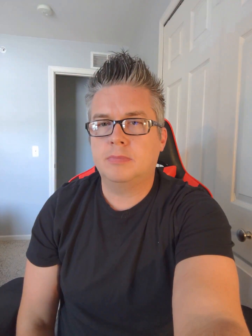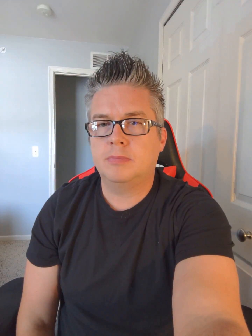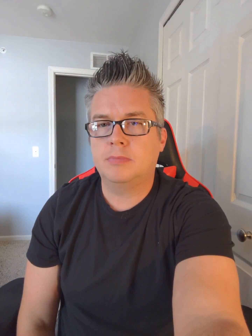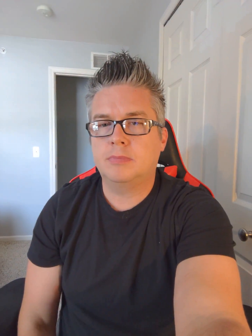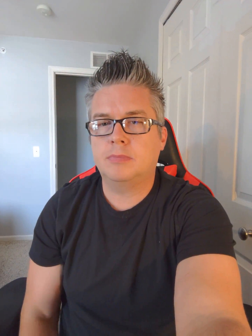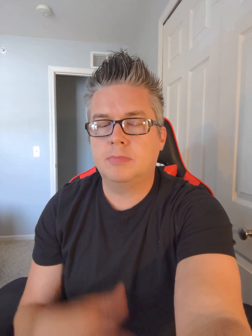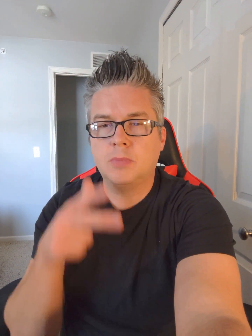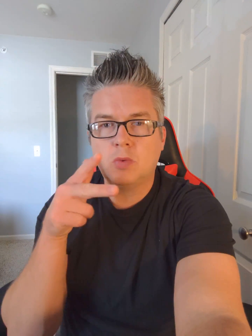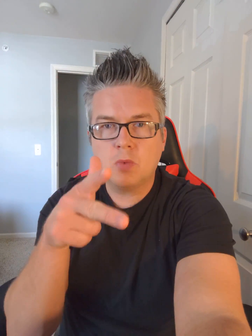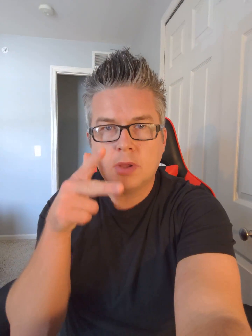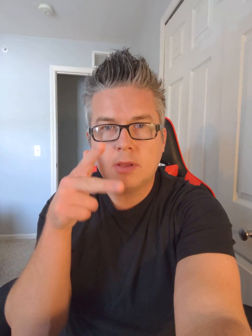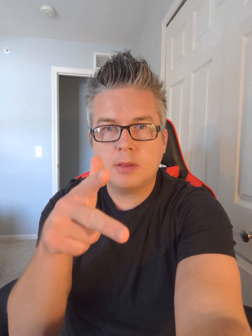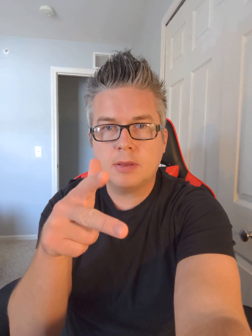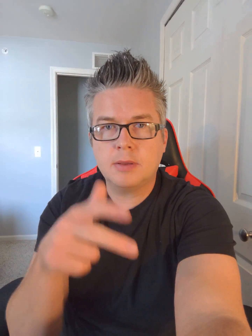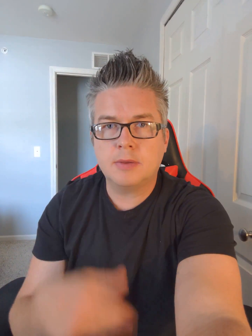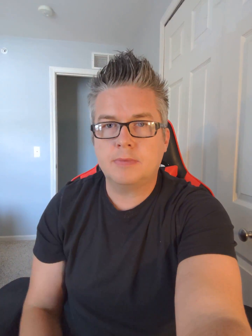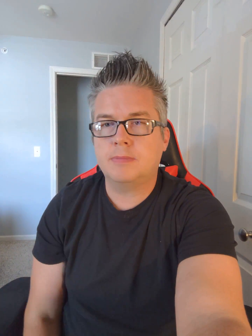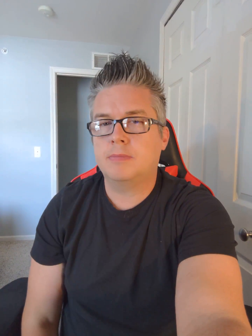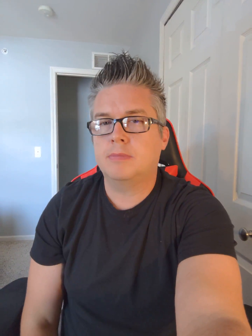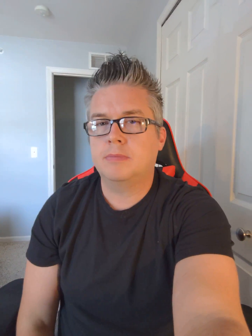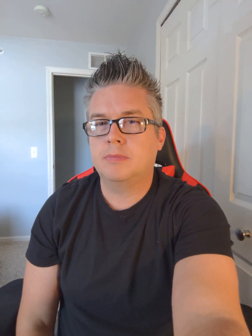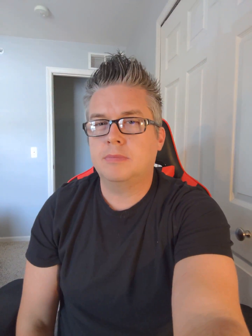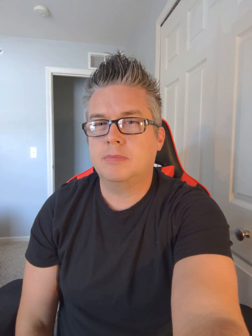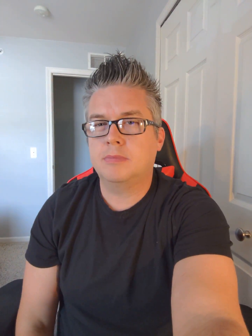garage